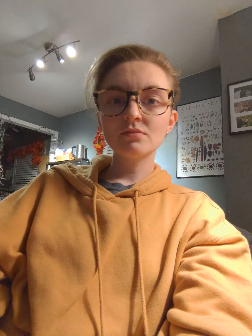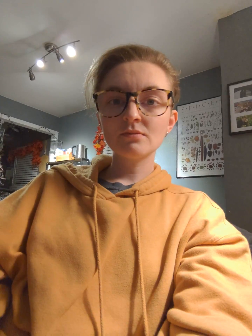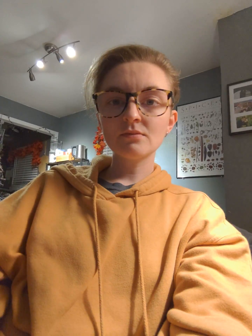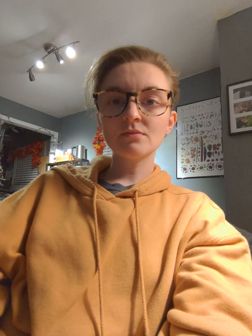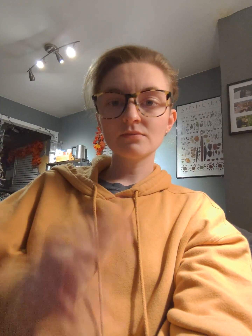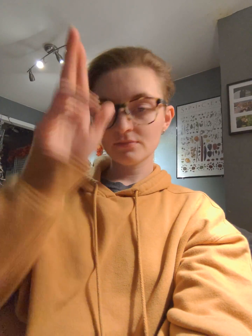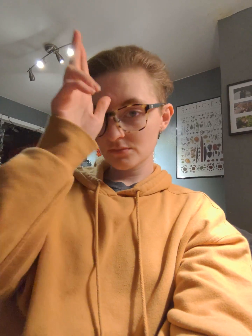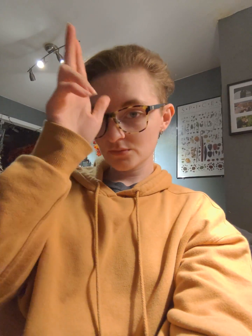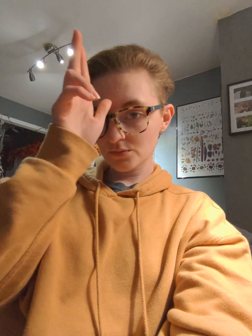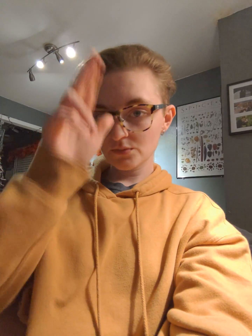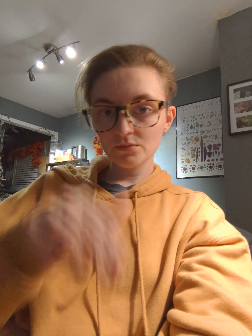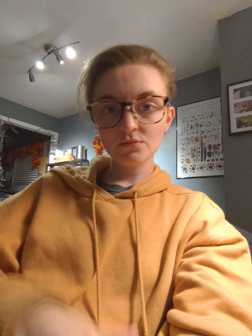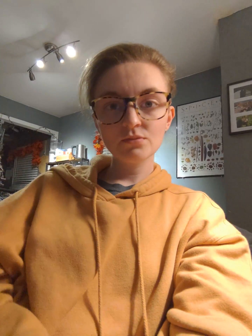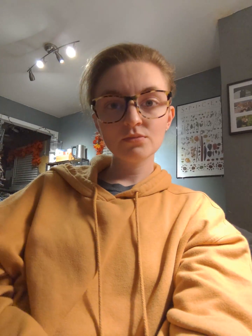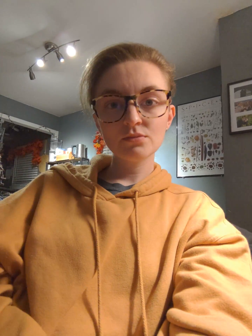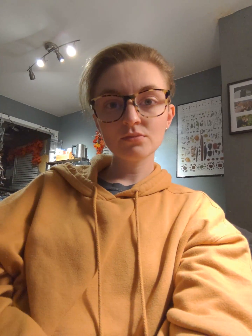rooster